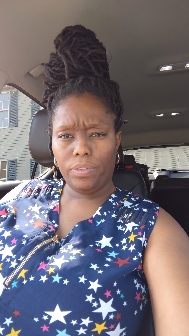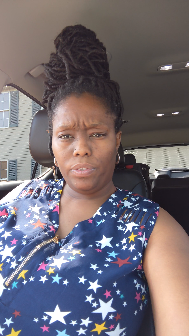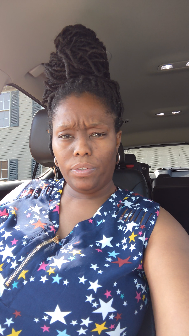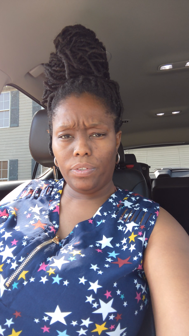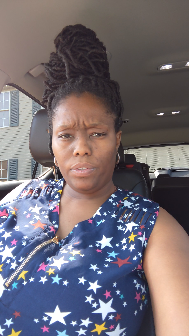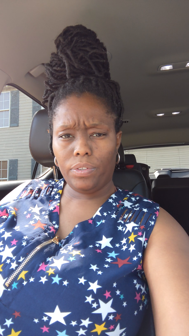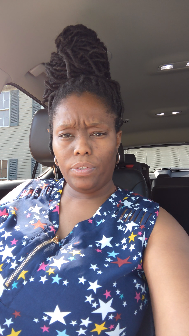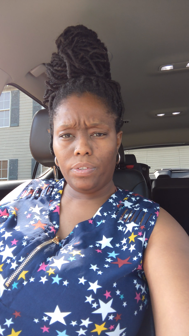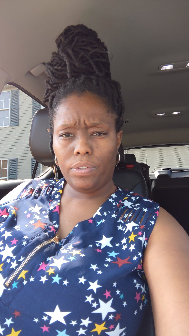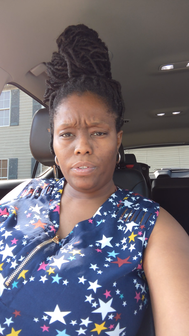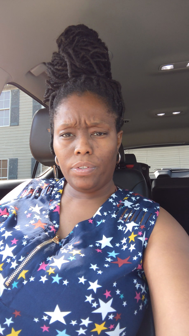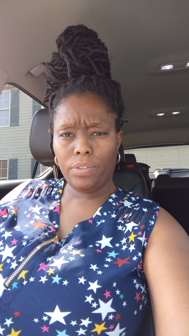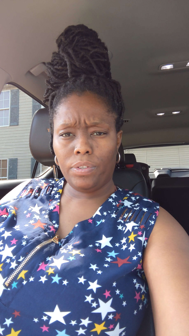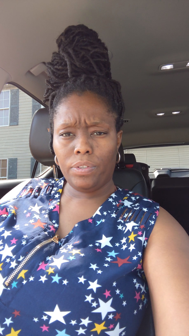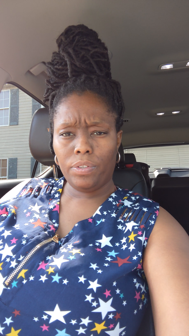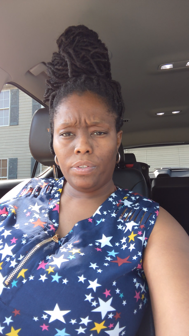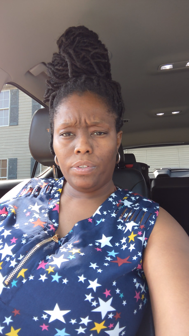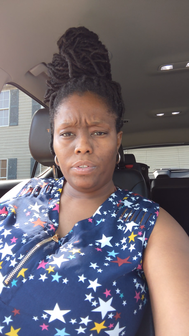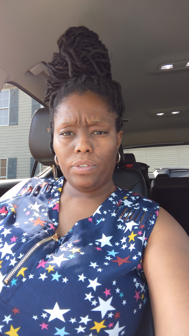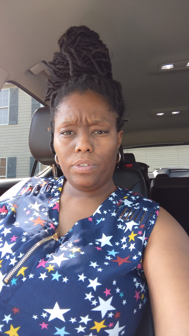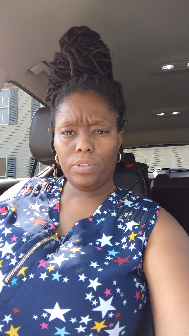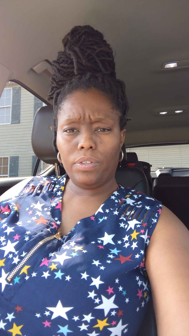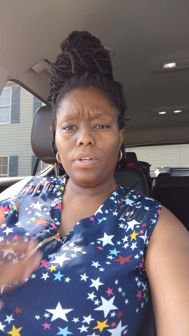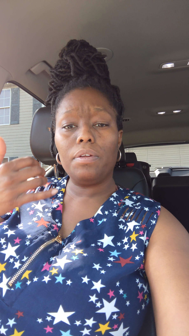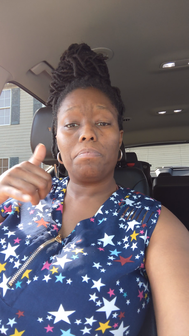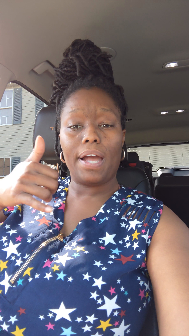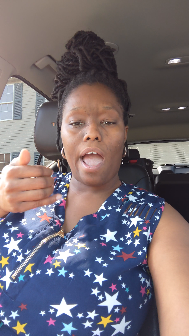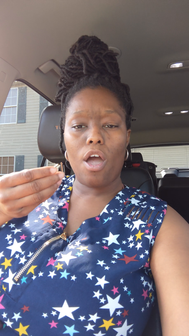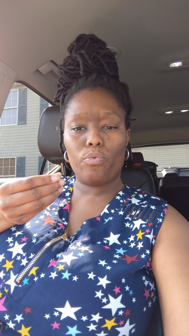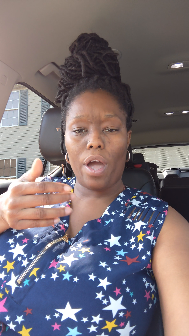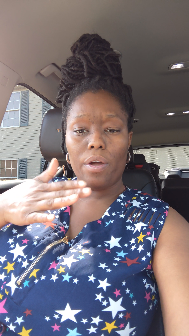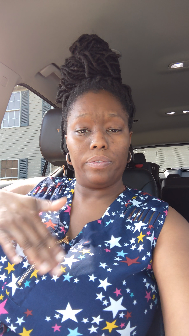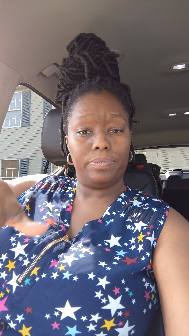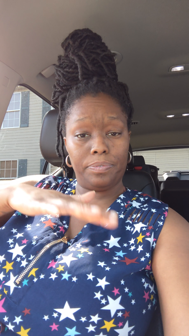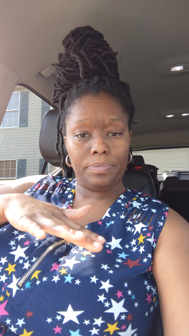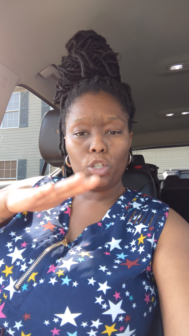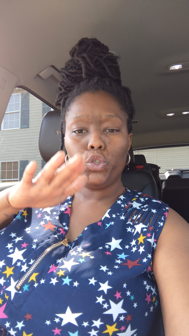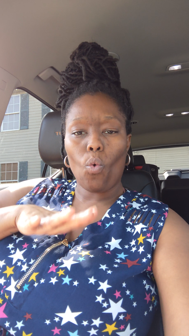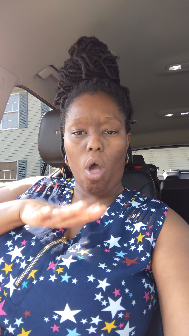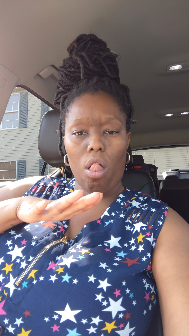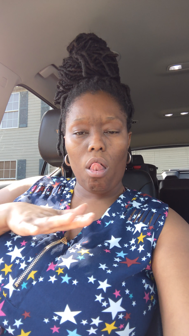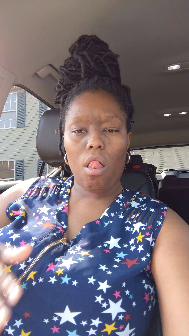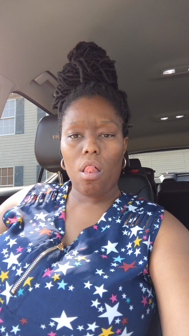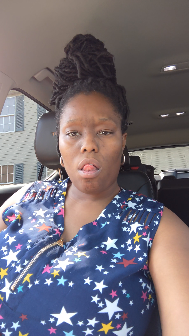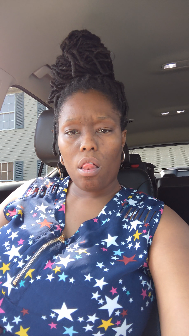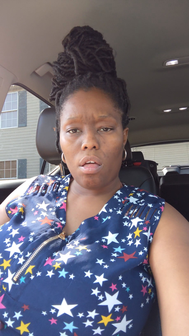playground